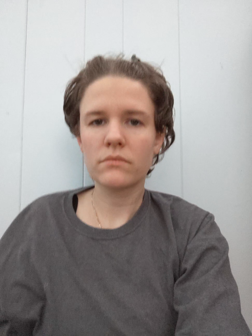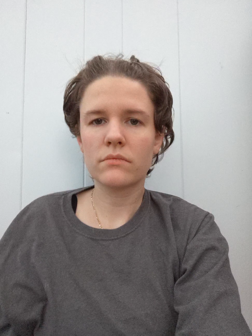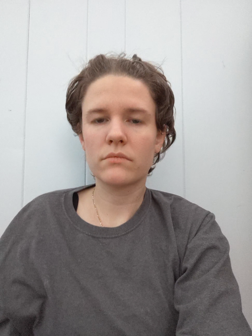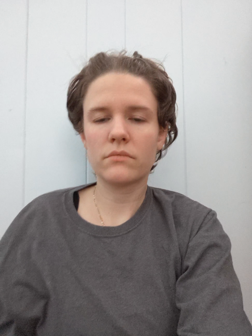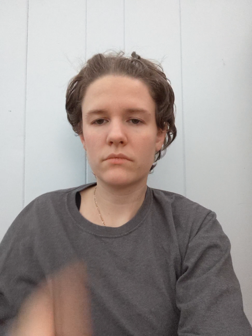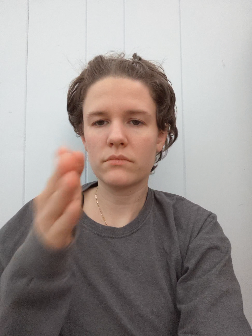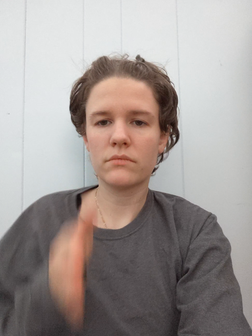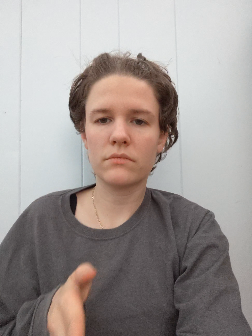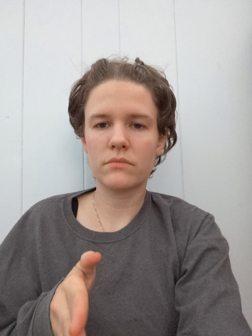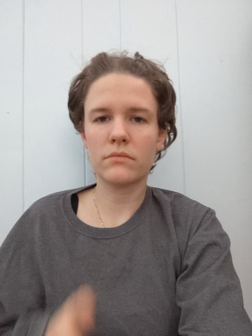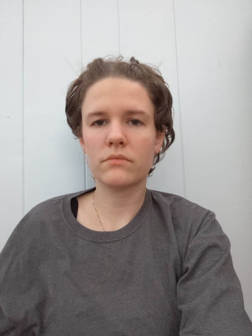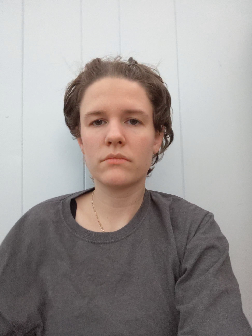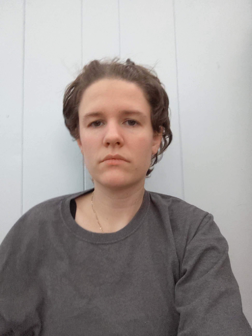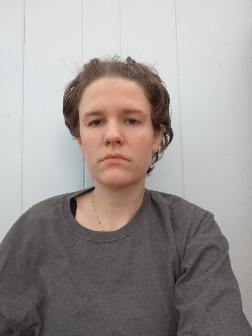person